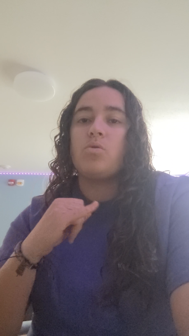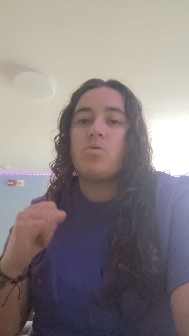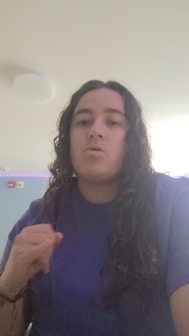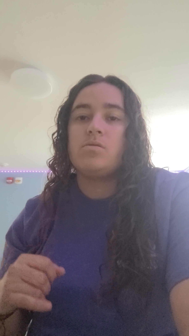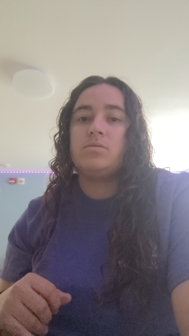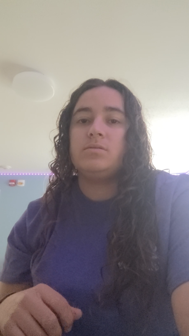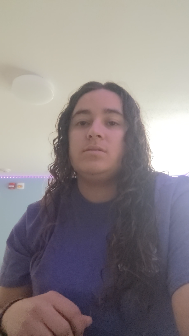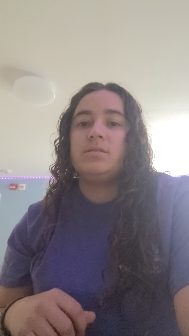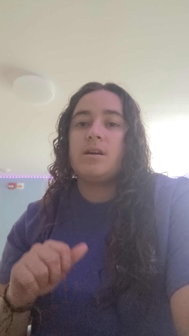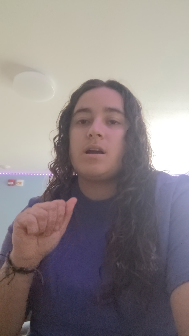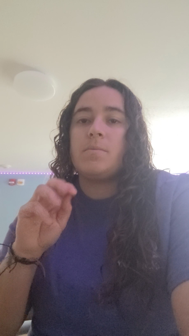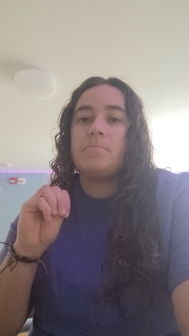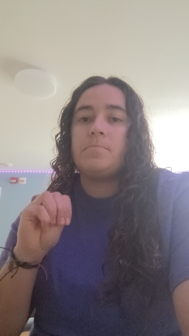am